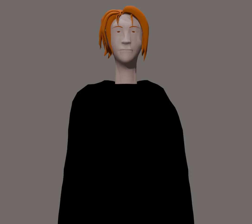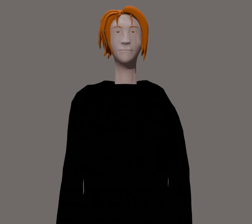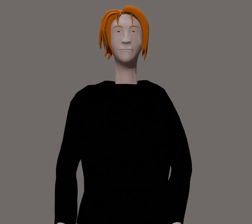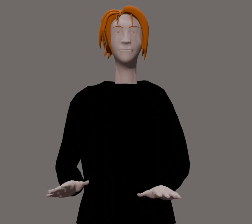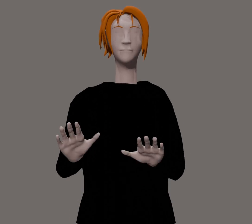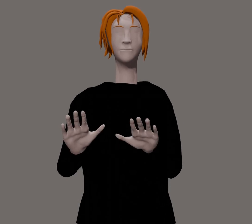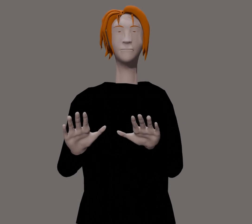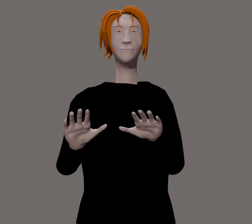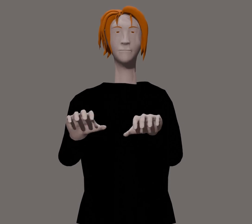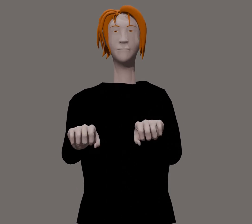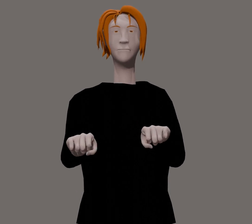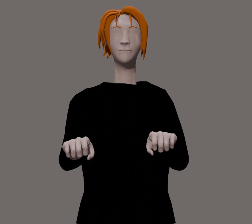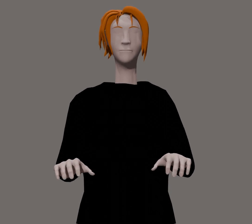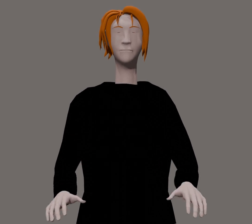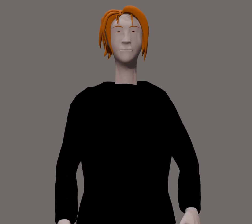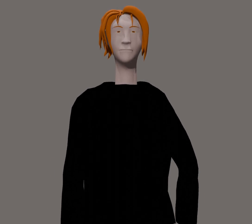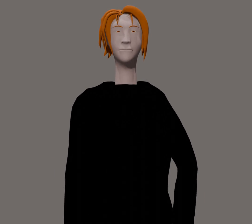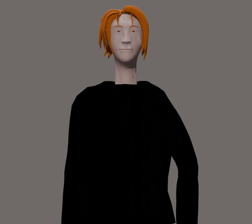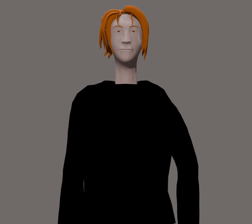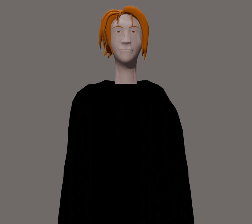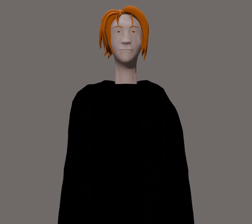Claim